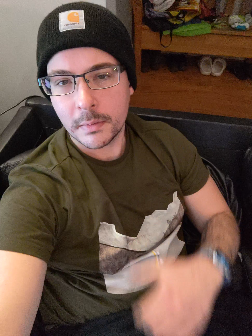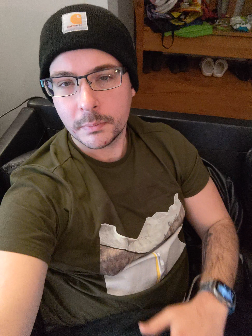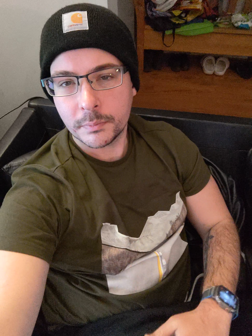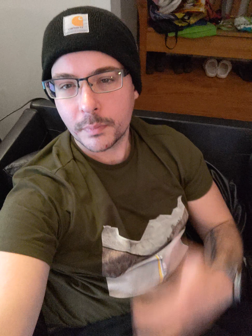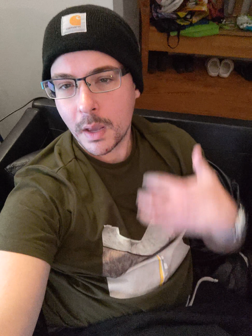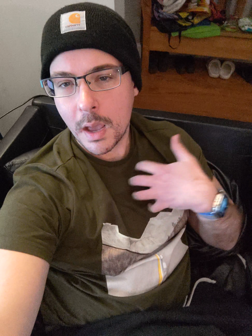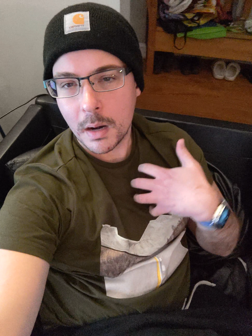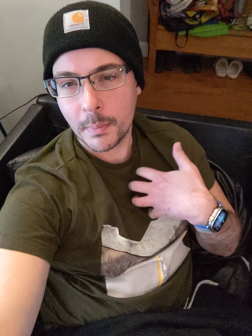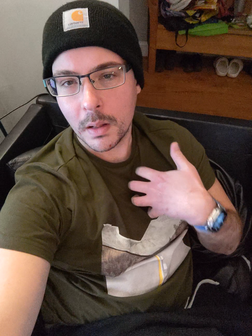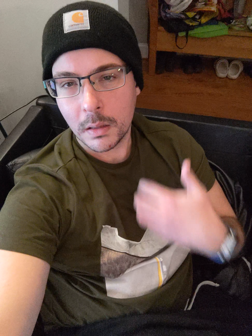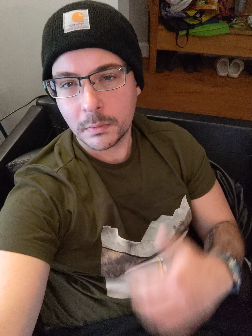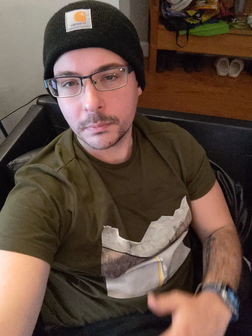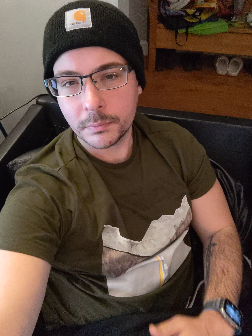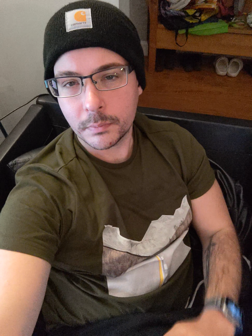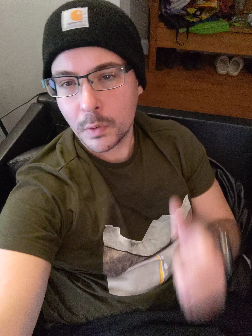animal